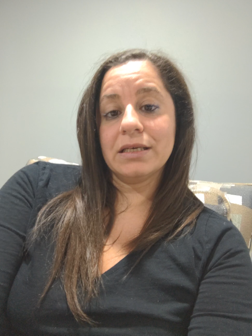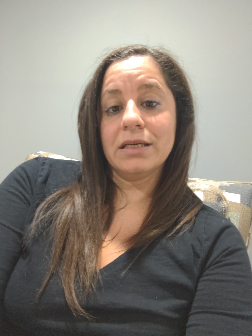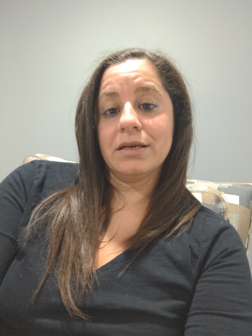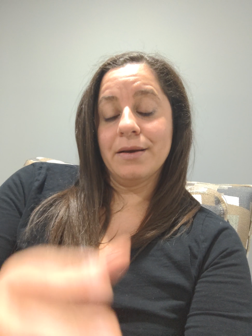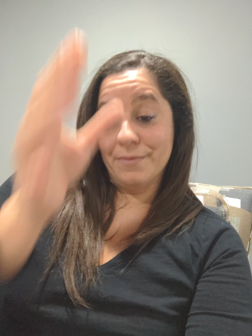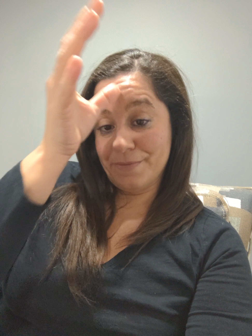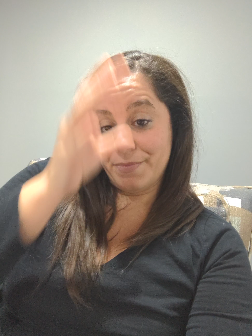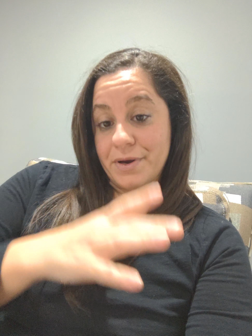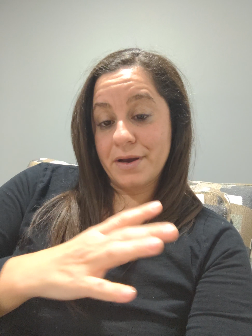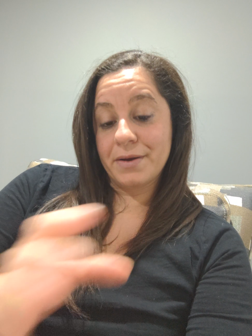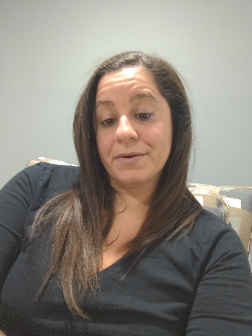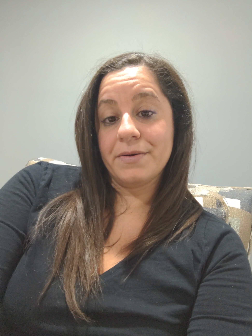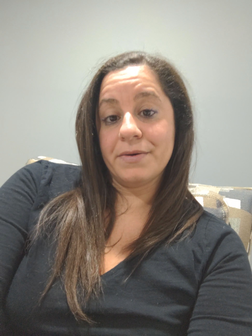man